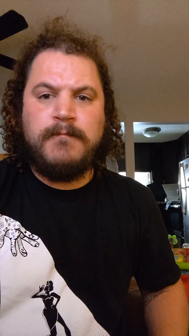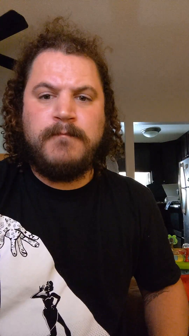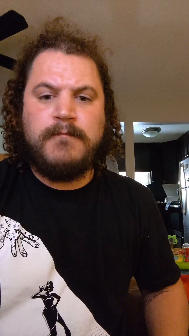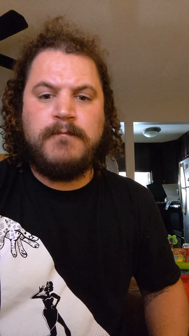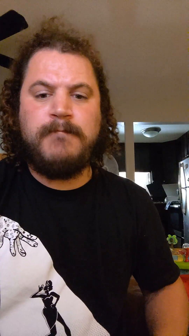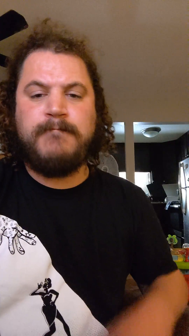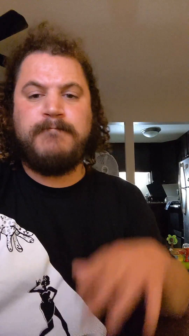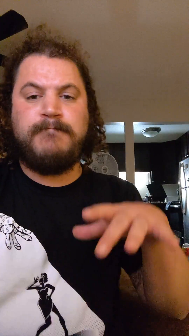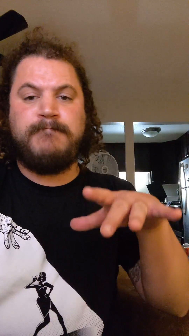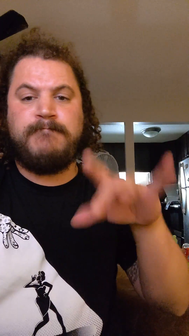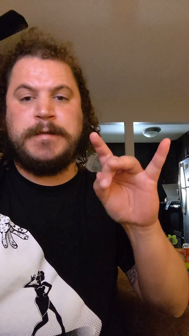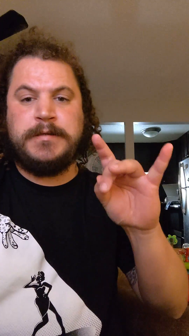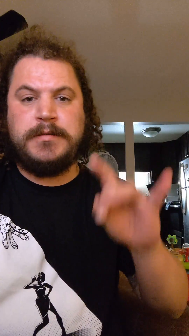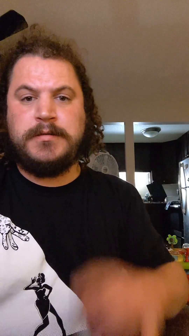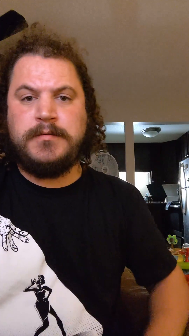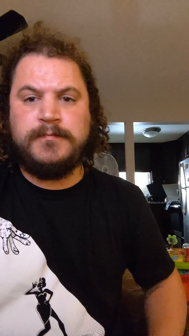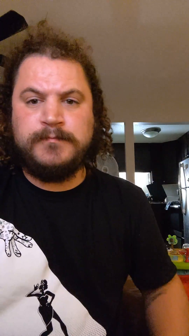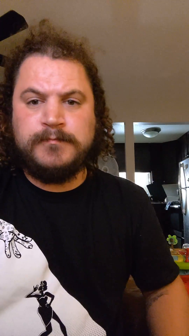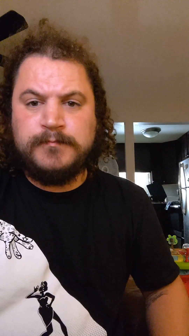pick